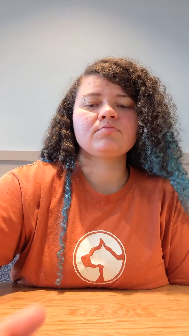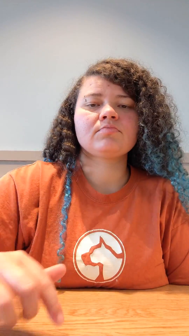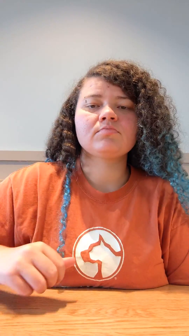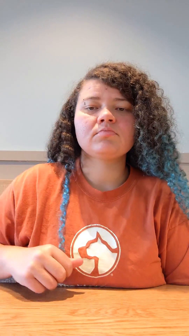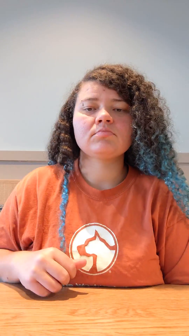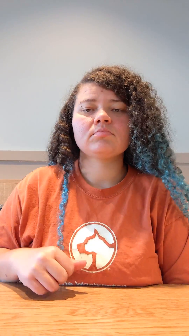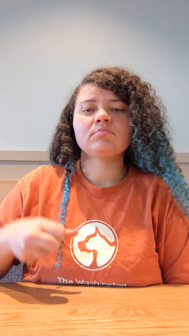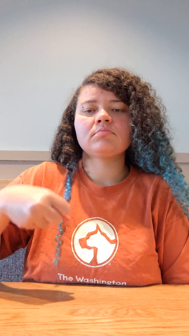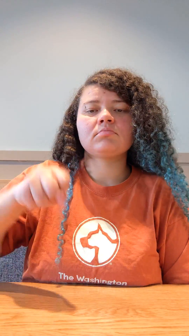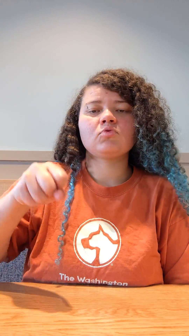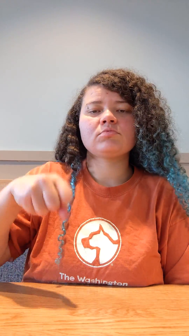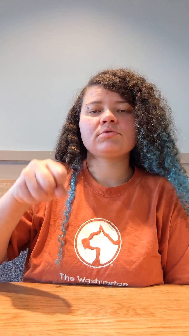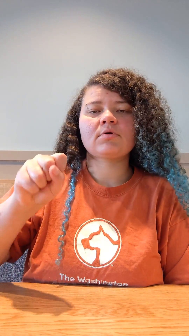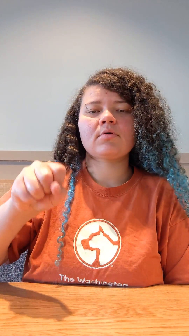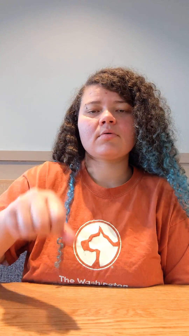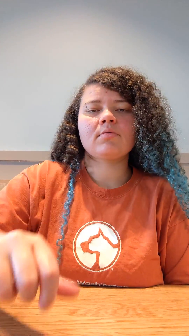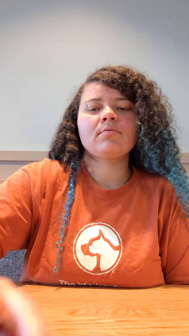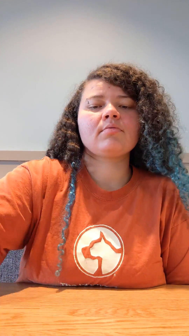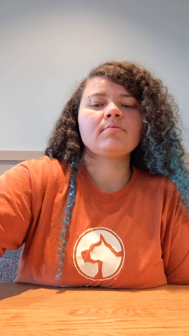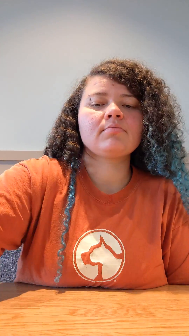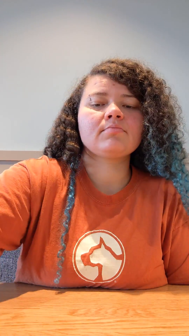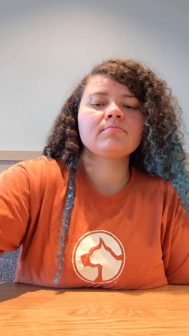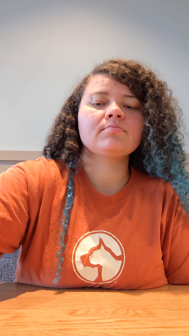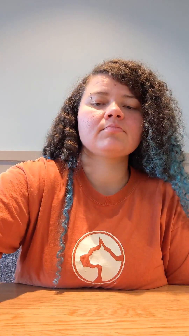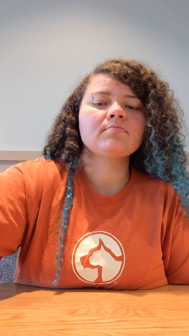motorcycle